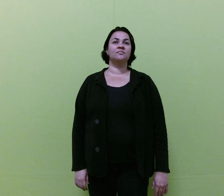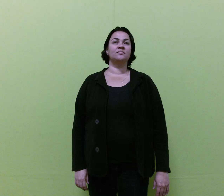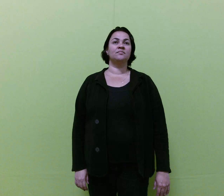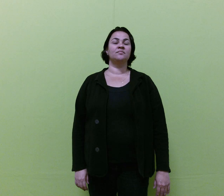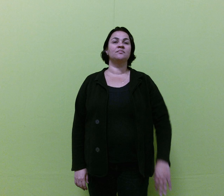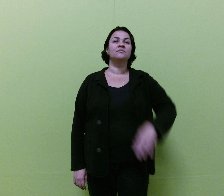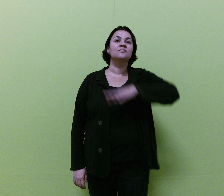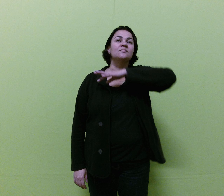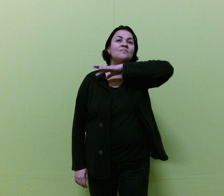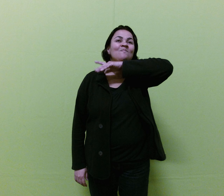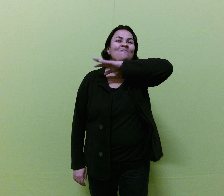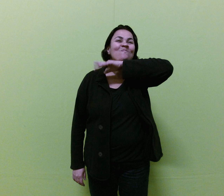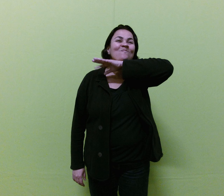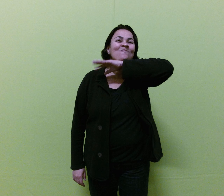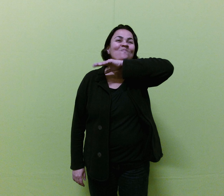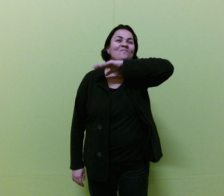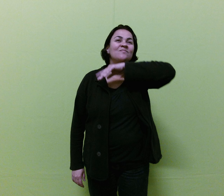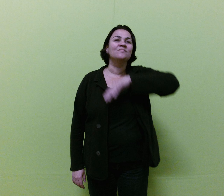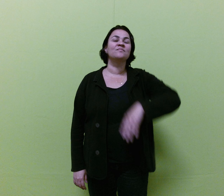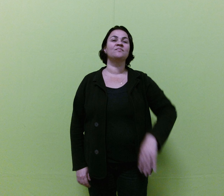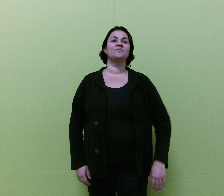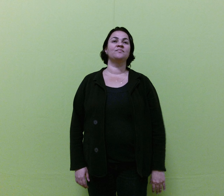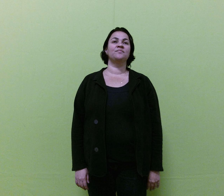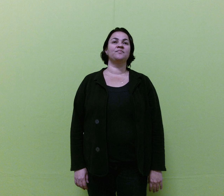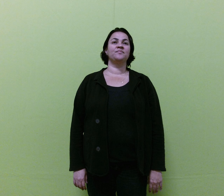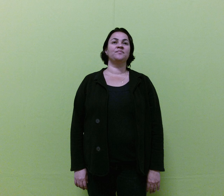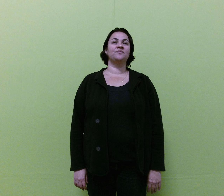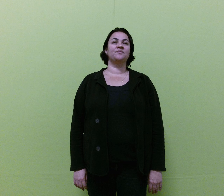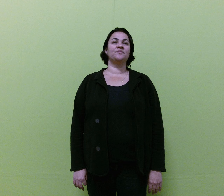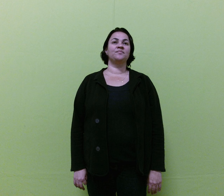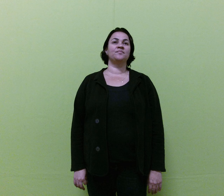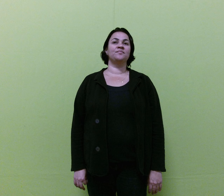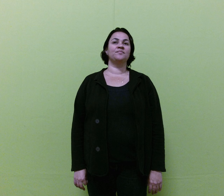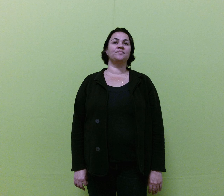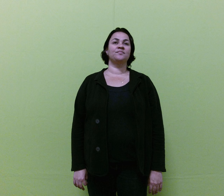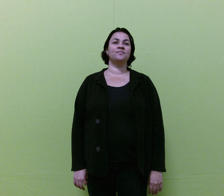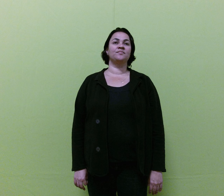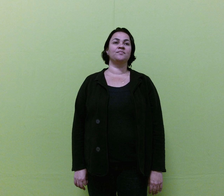ruim